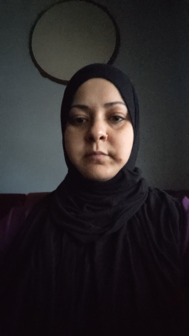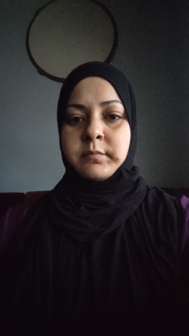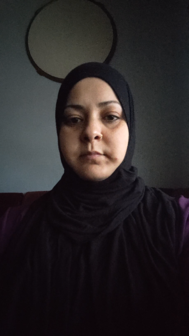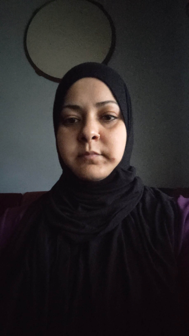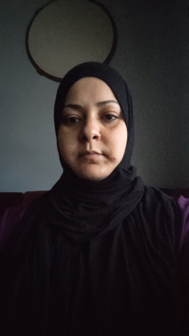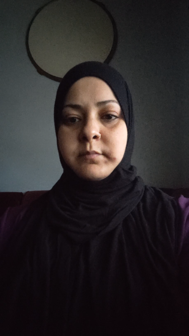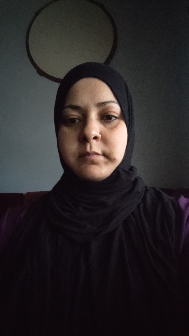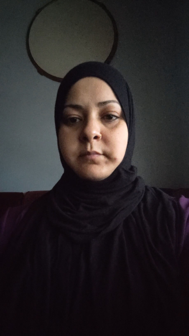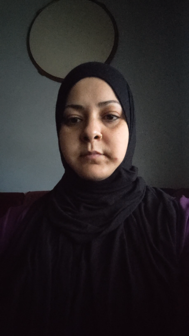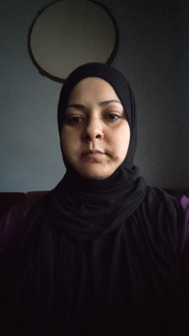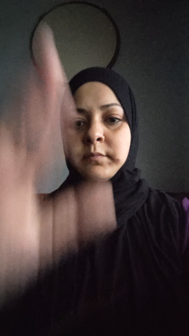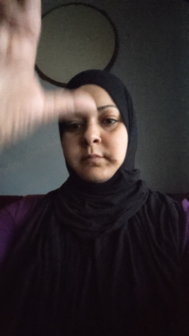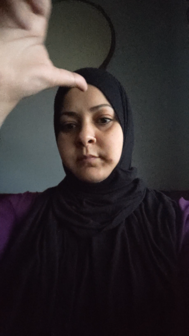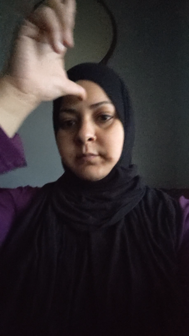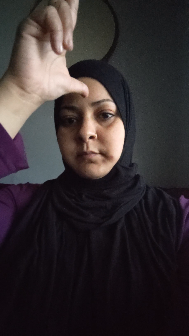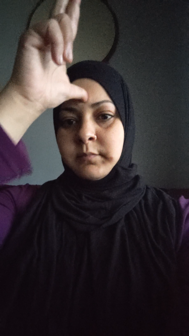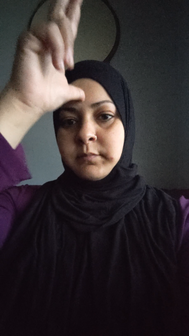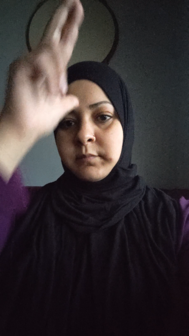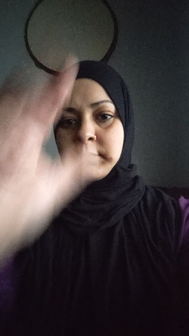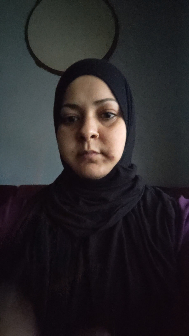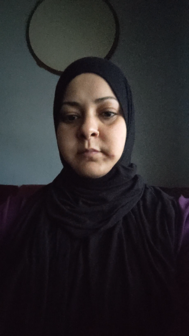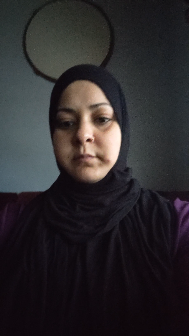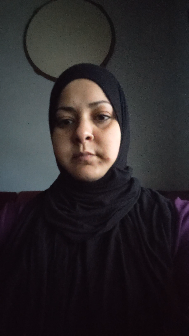rooster